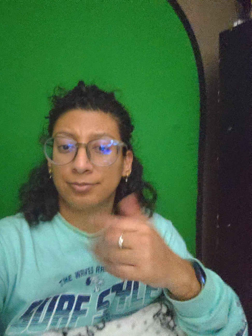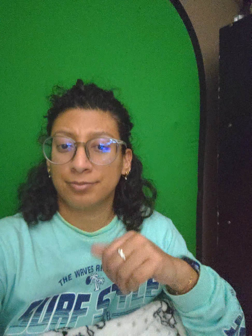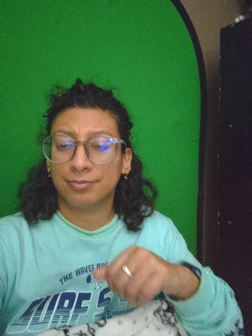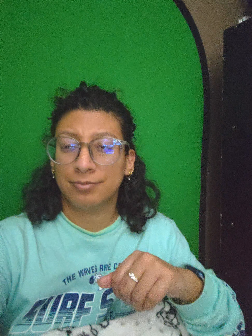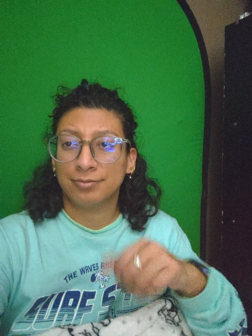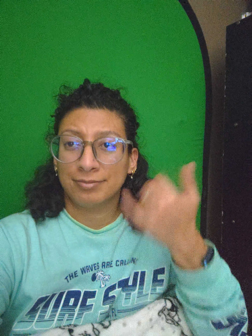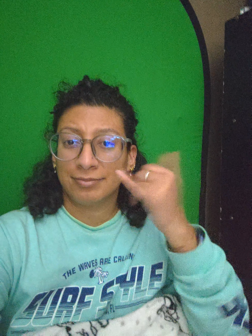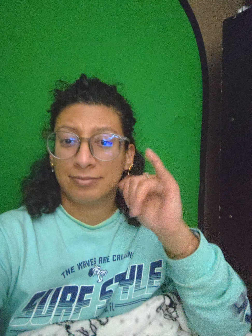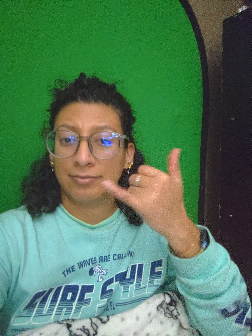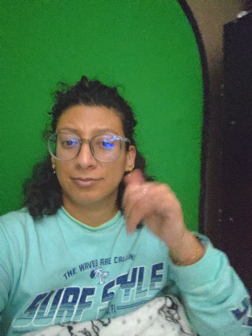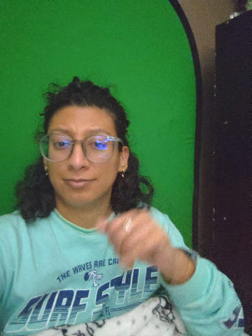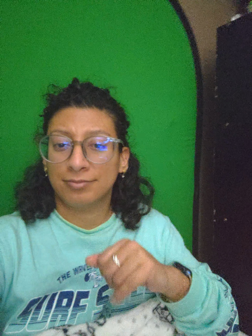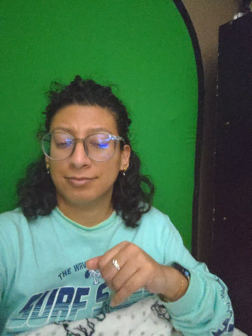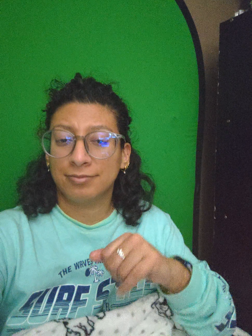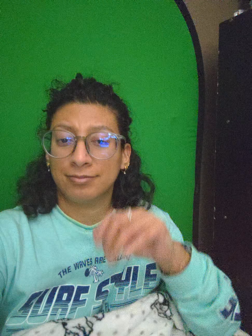yellow